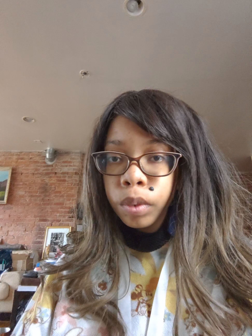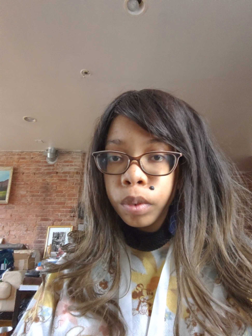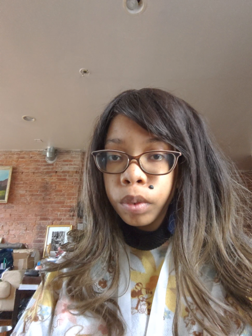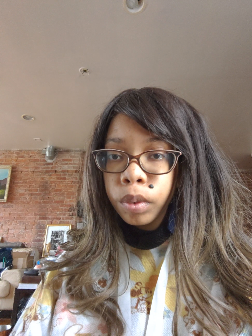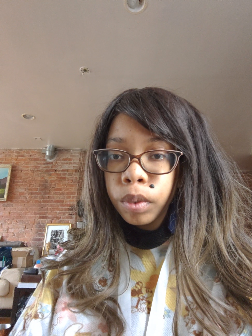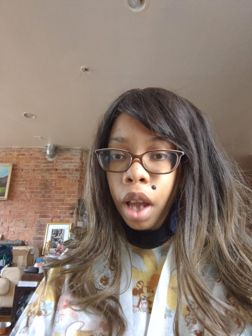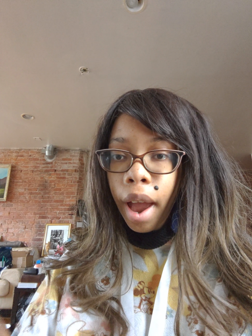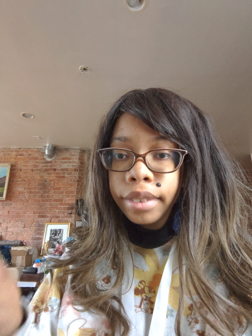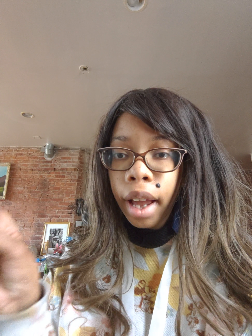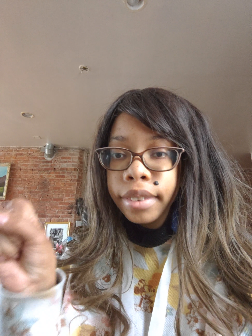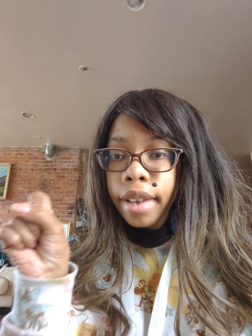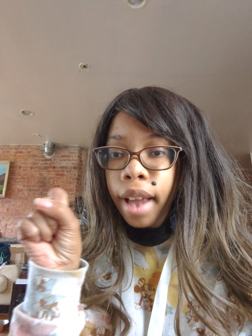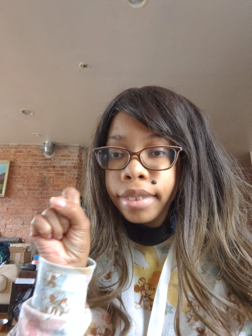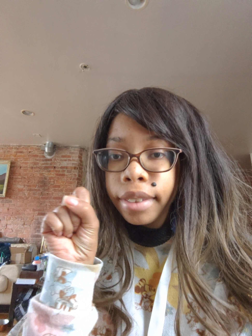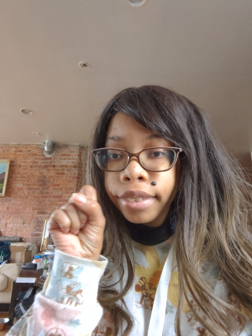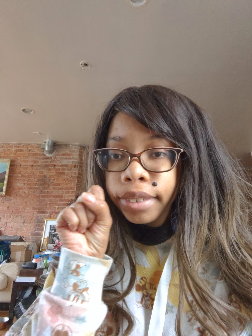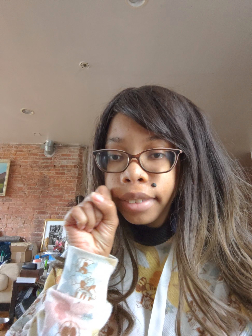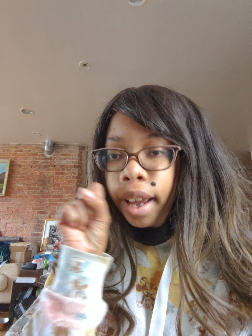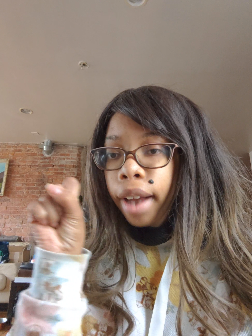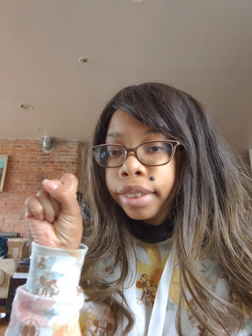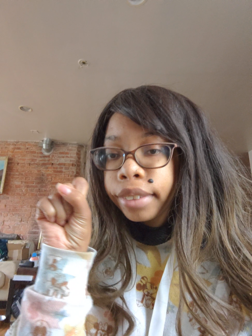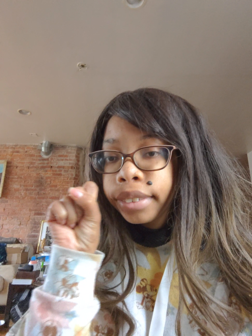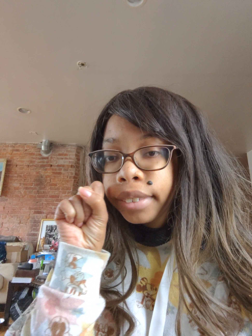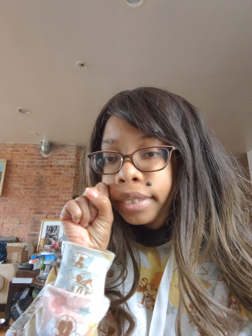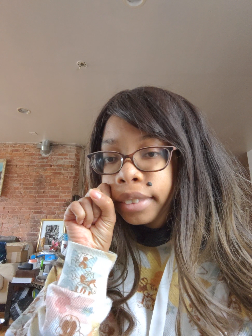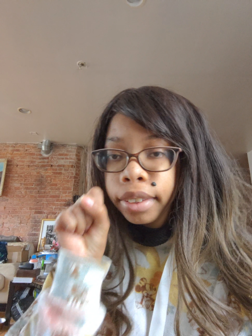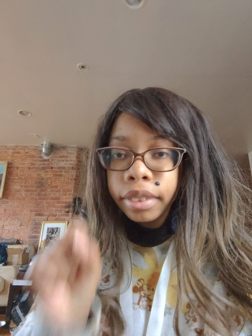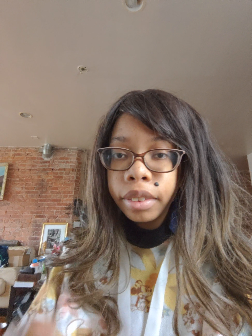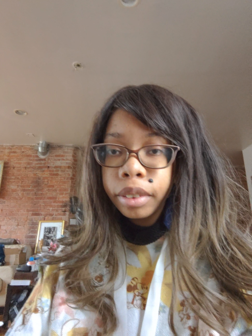carrot